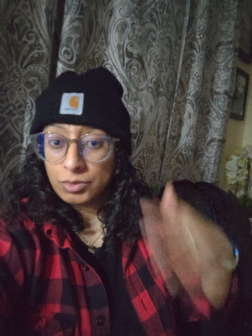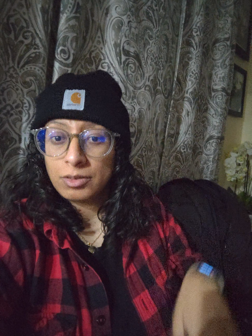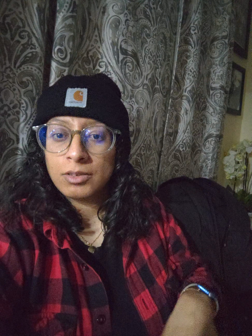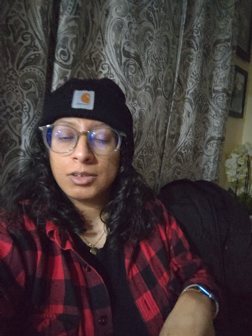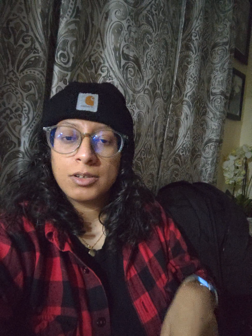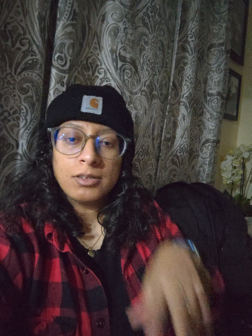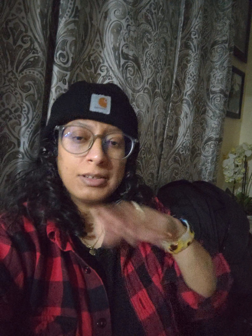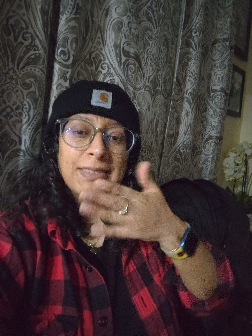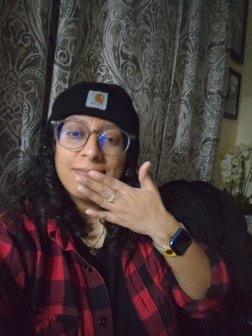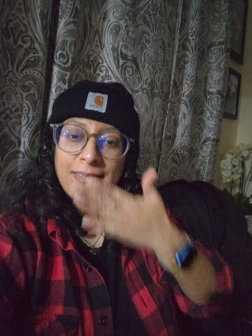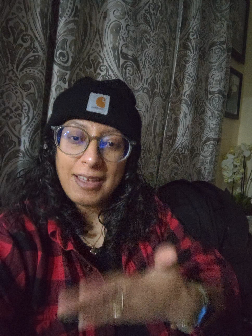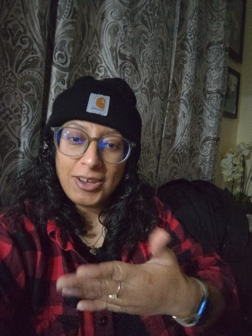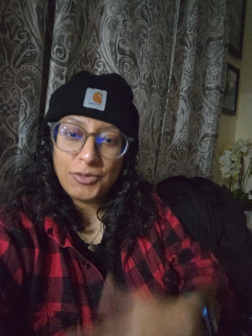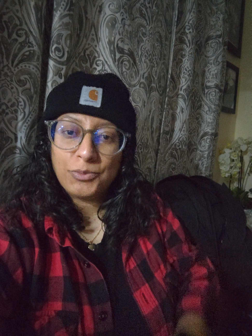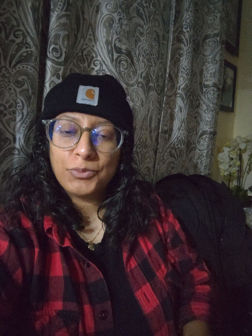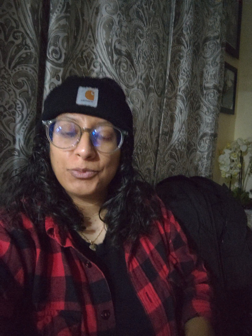thank you